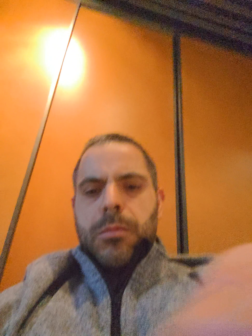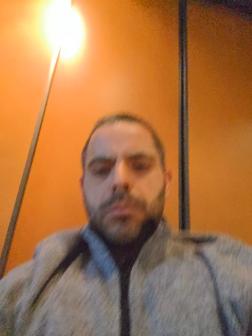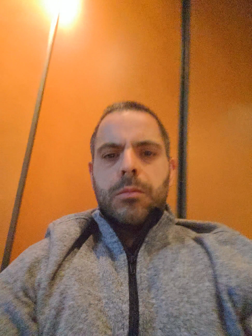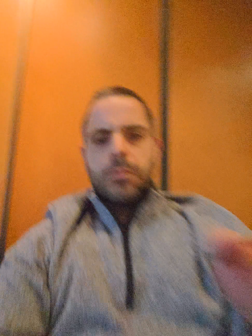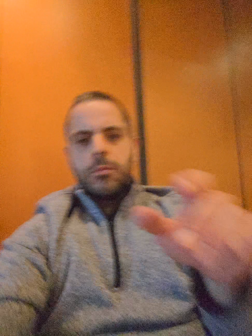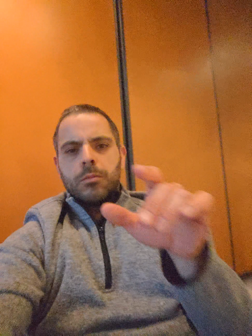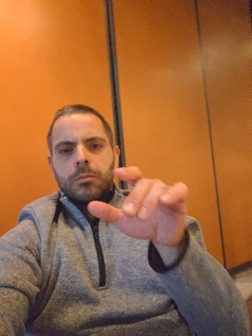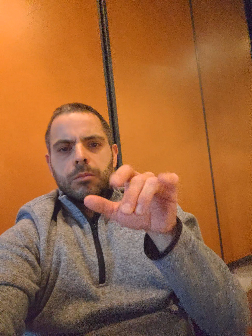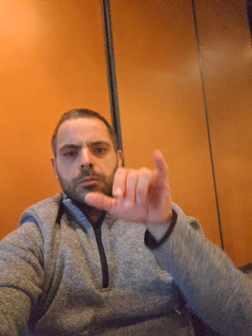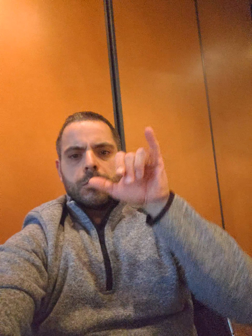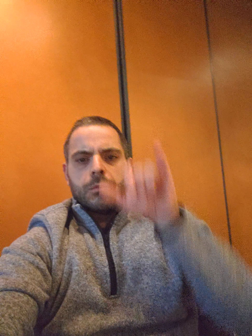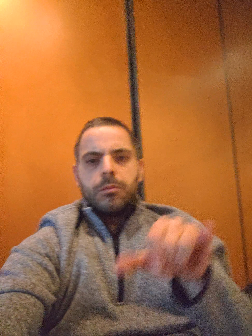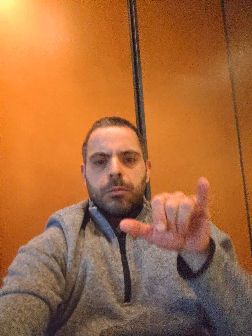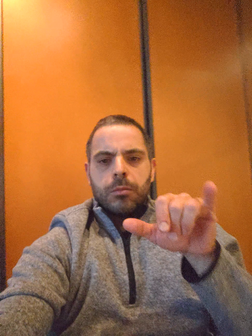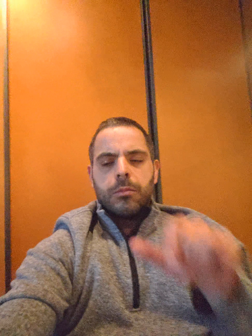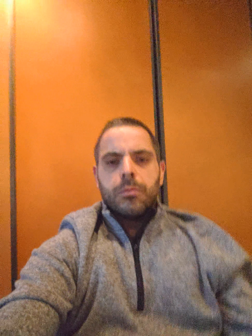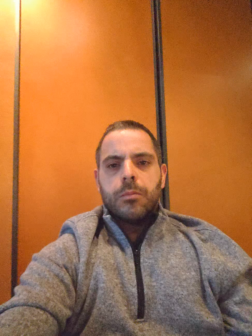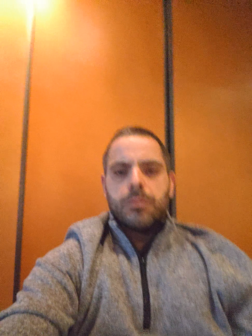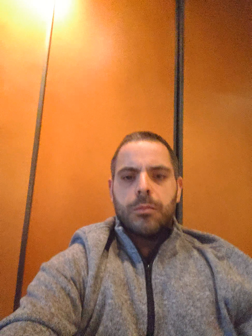that